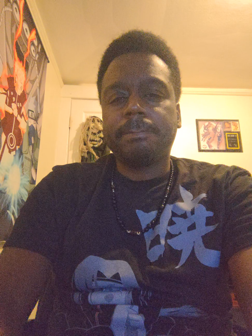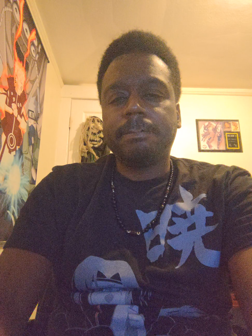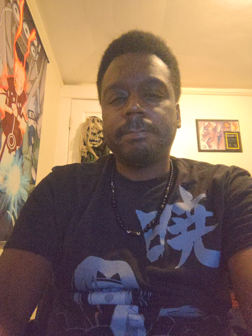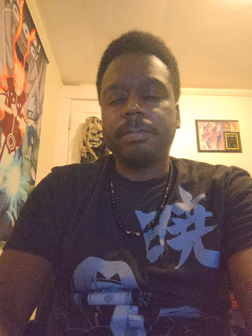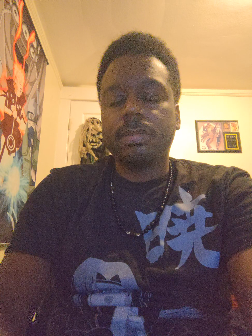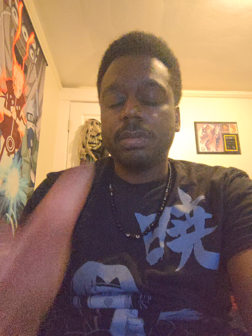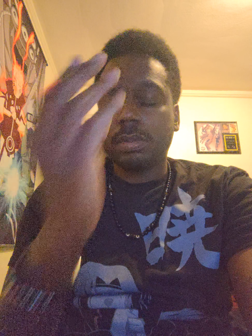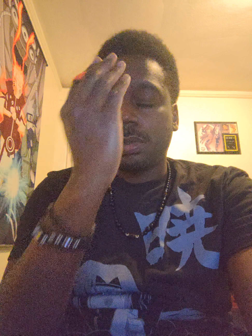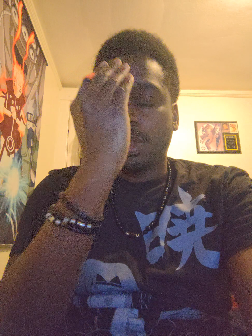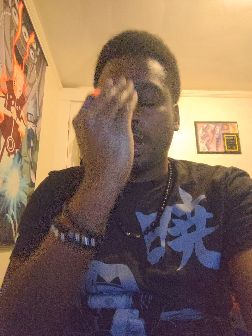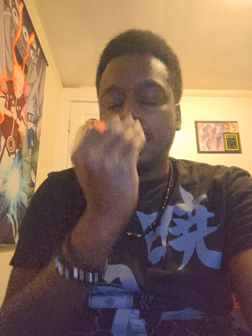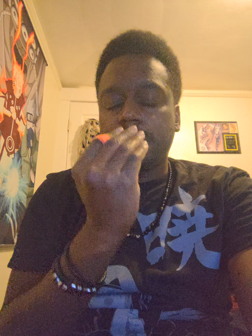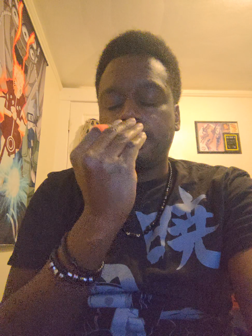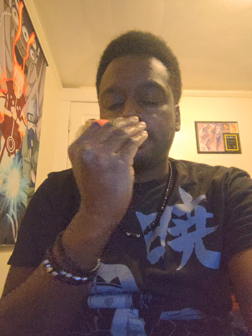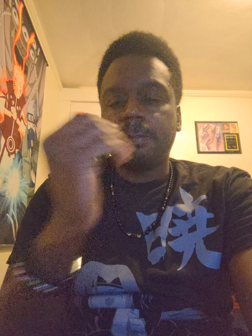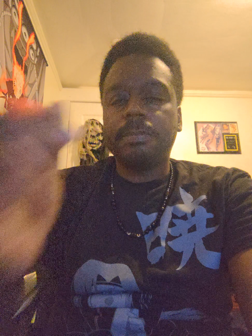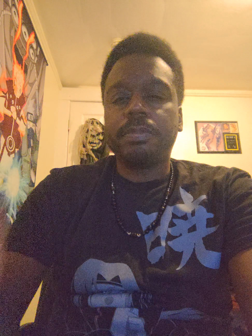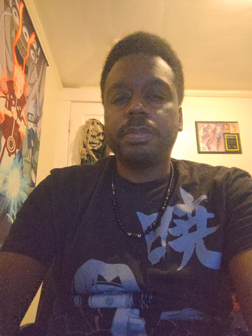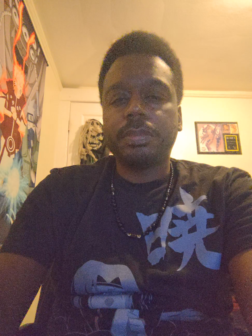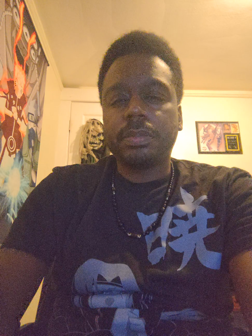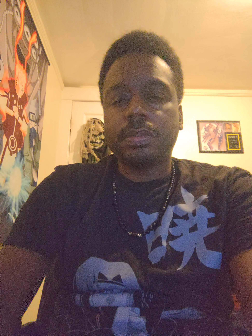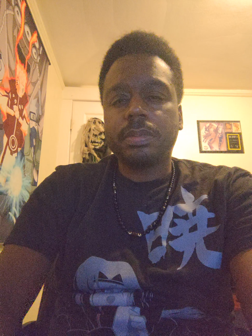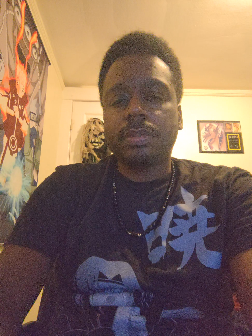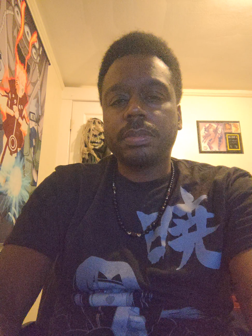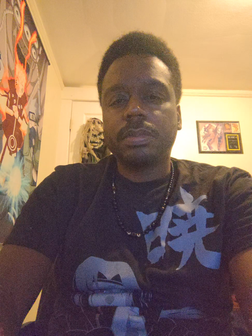sleep